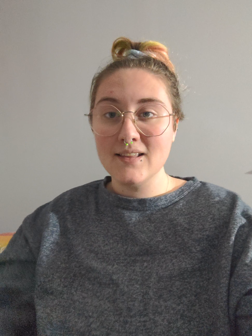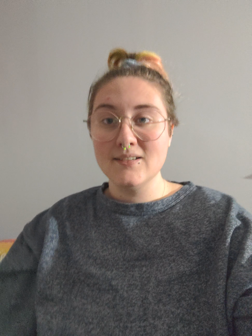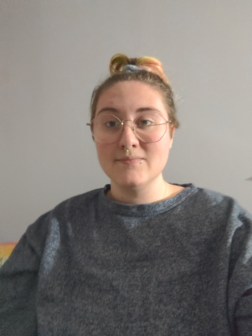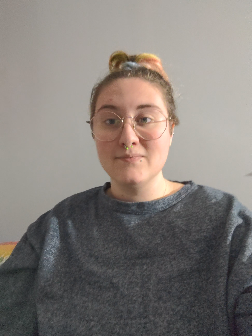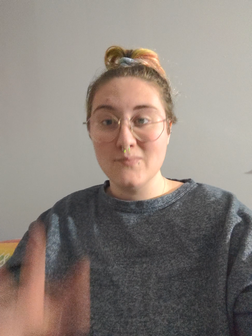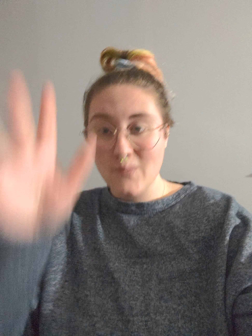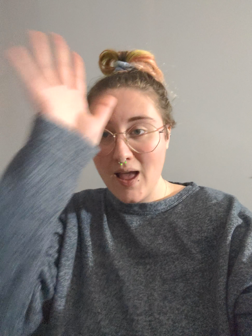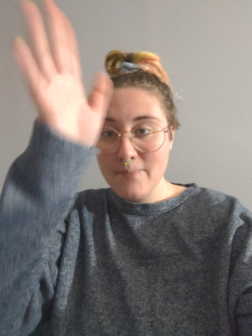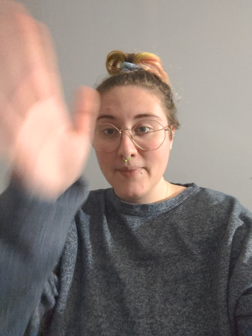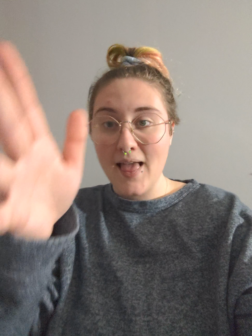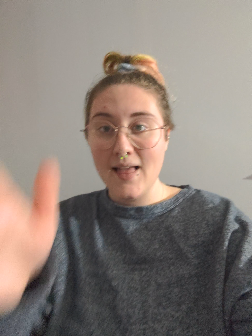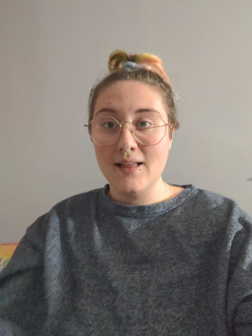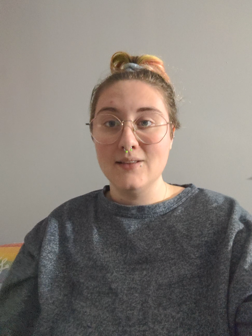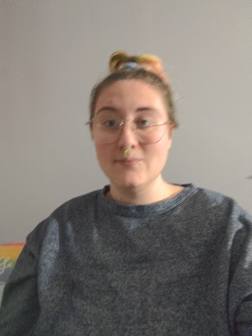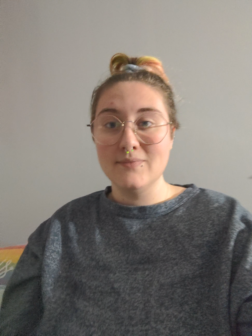grandpa